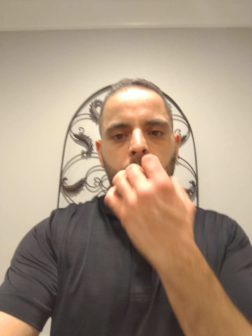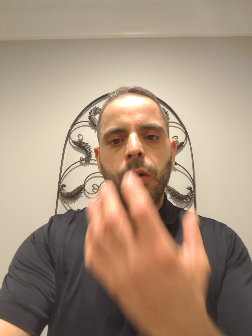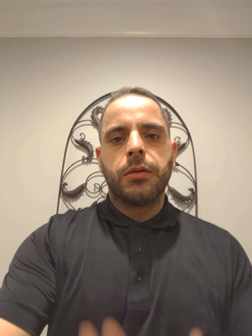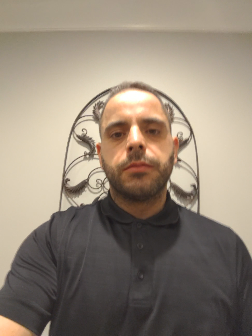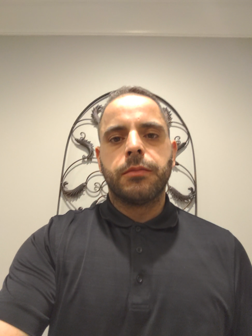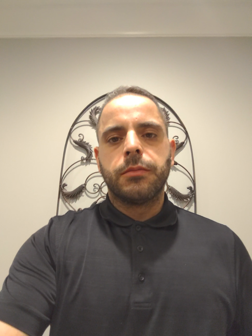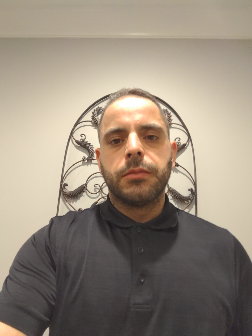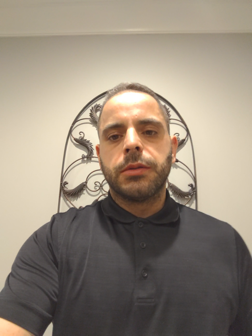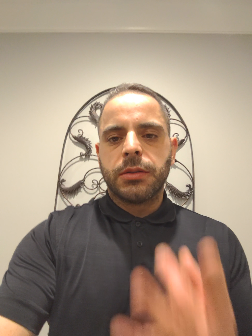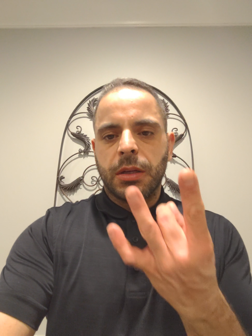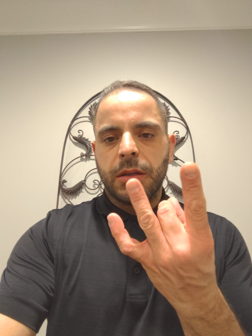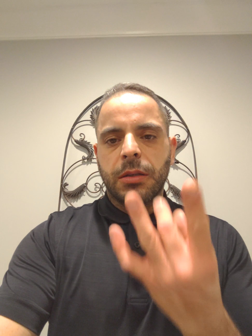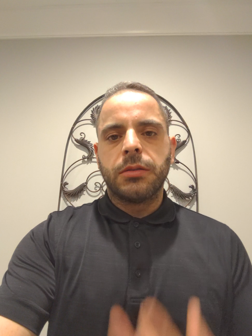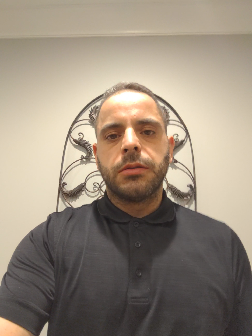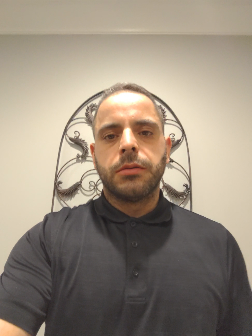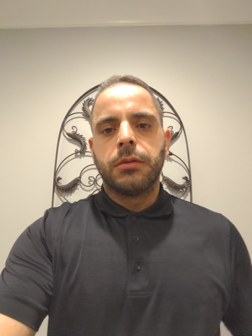sticky